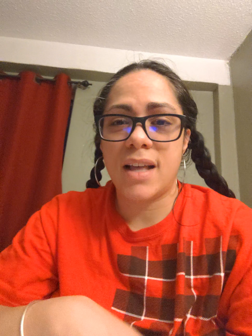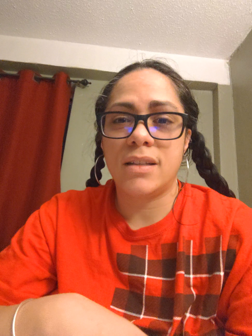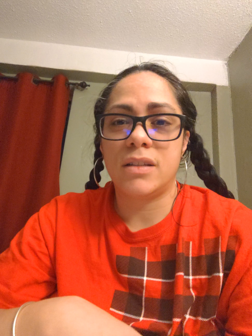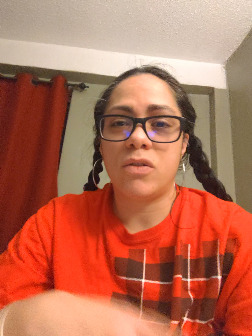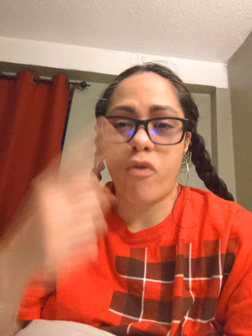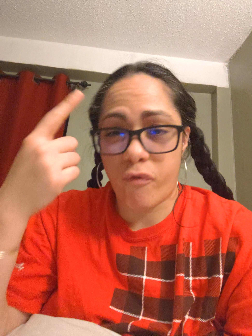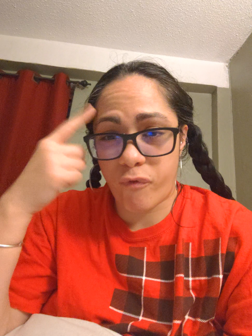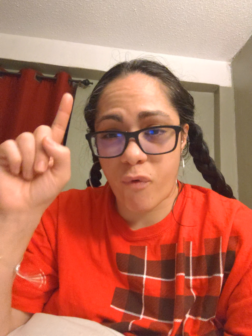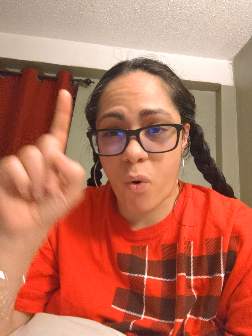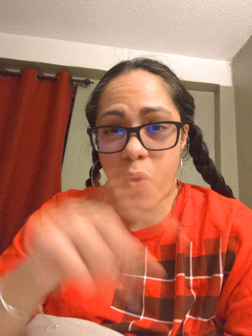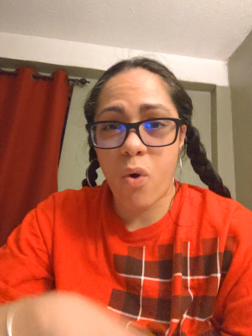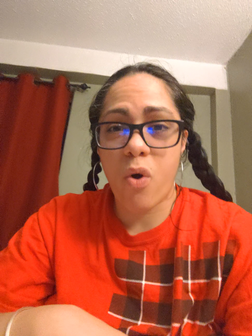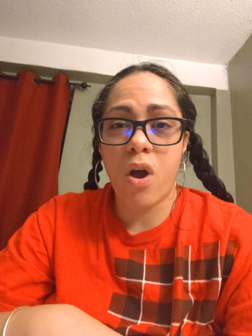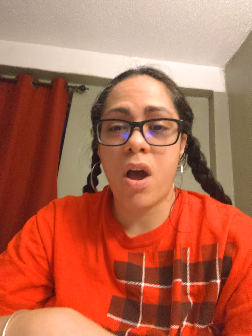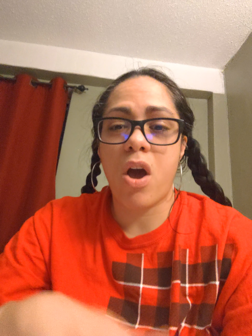for